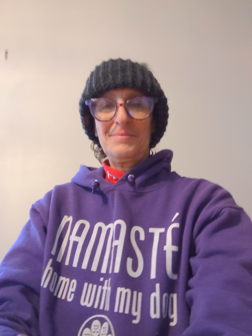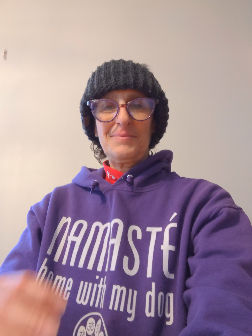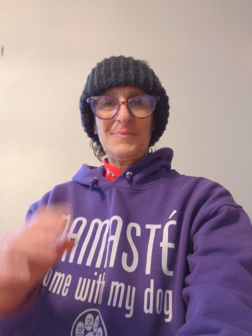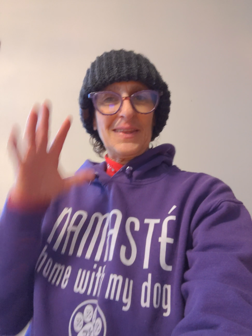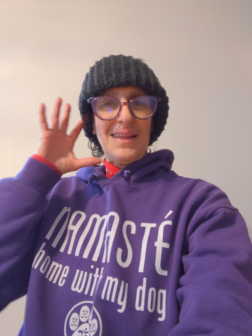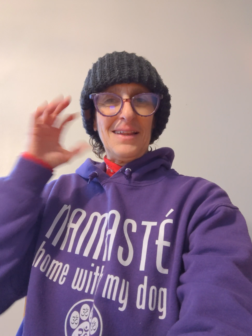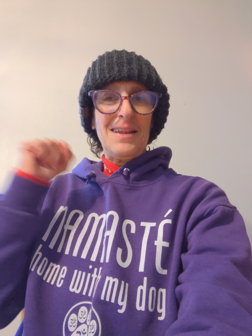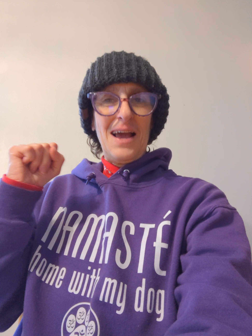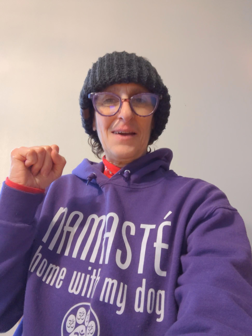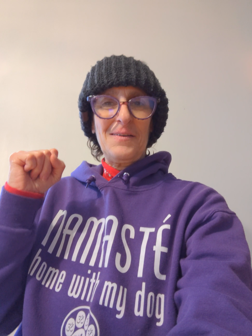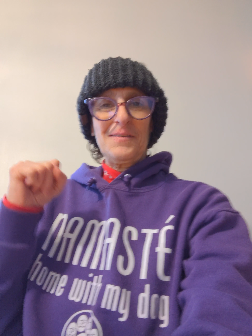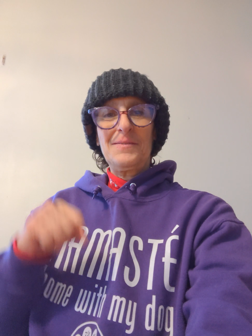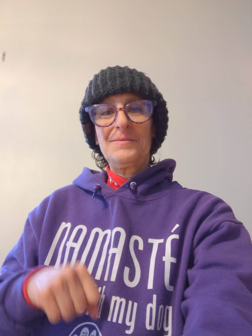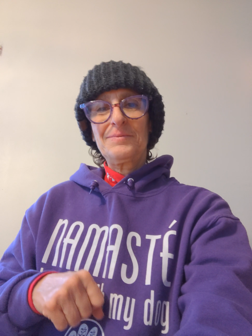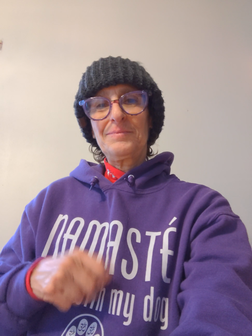loud